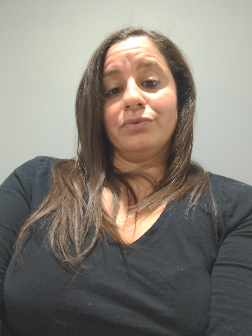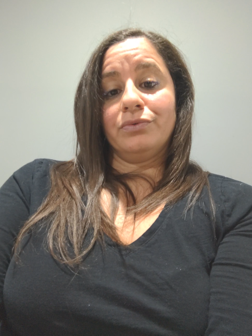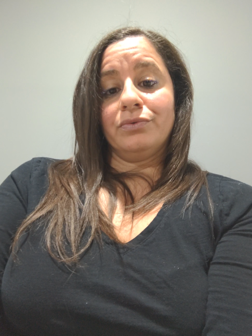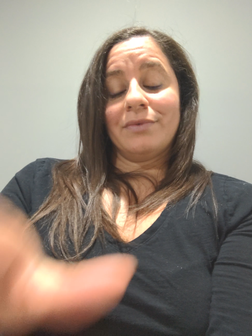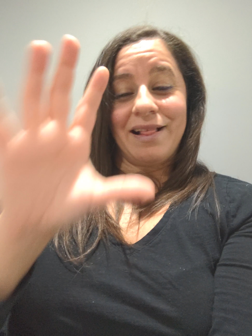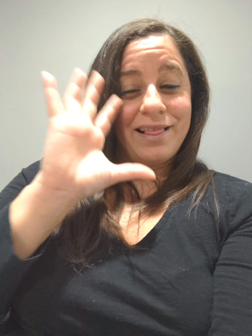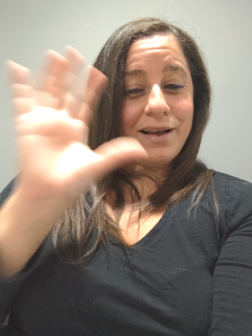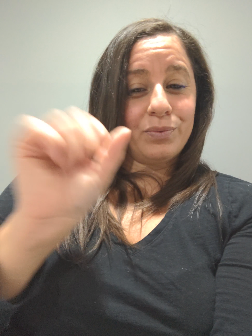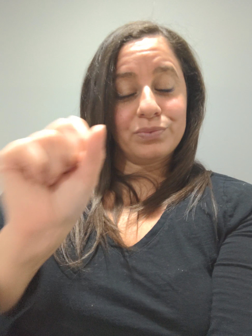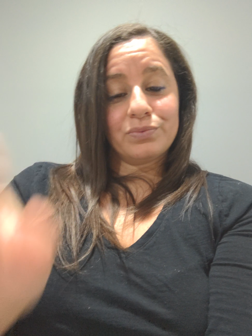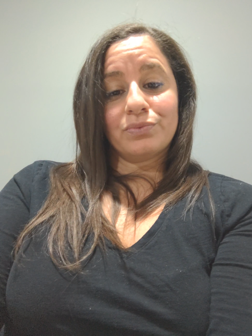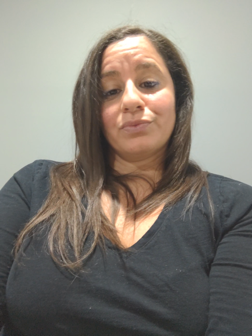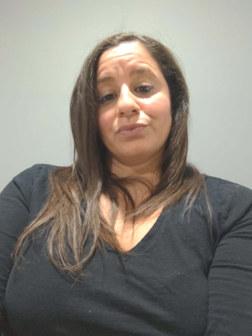loud